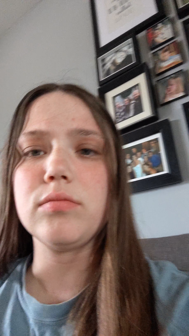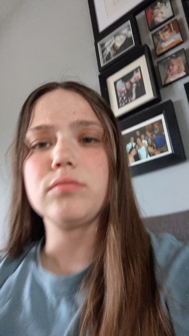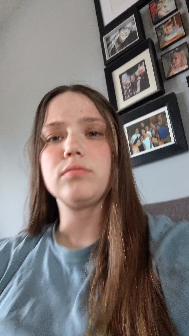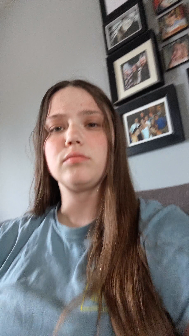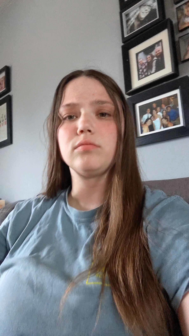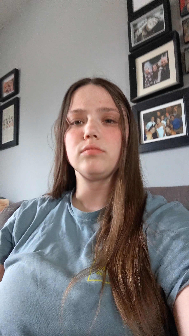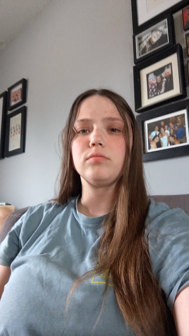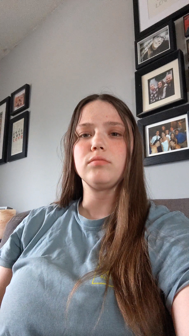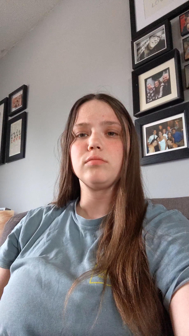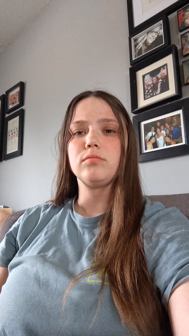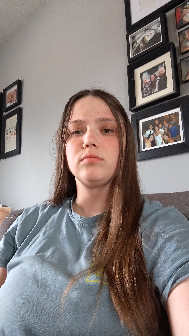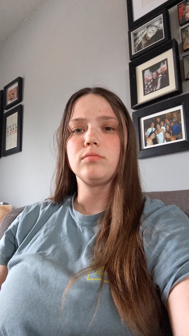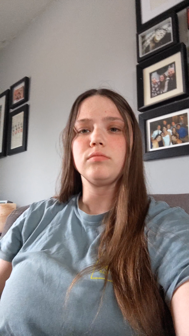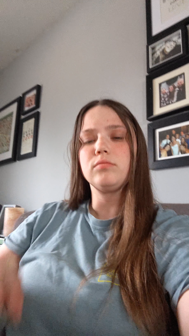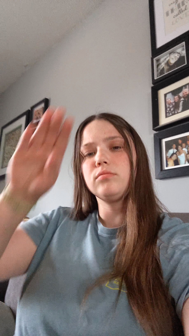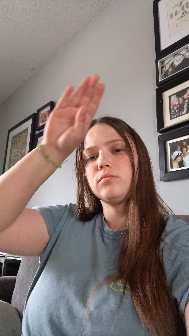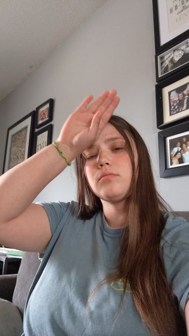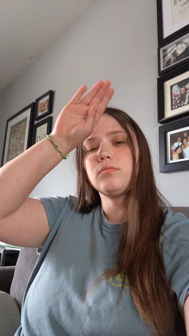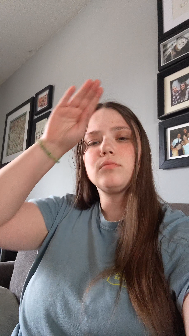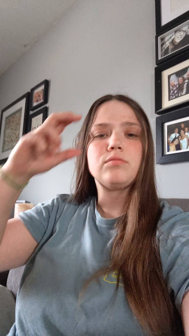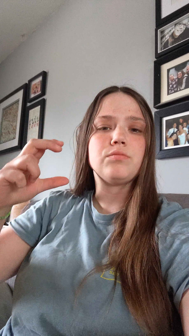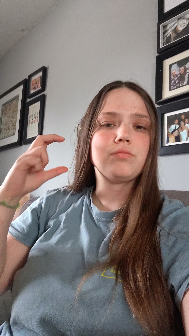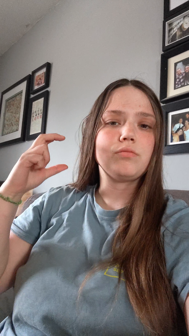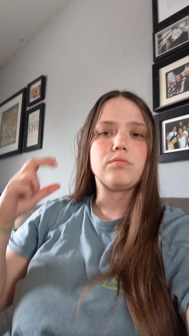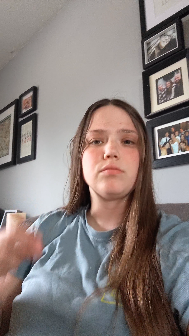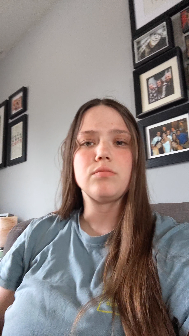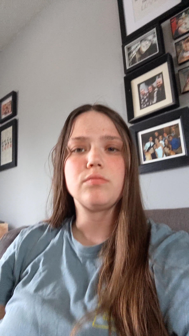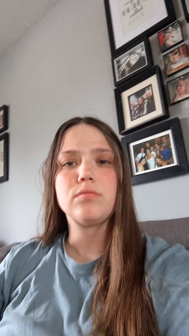fire truck